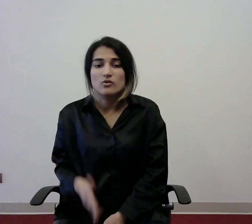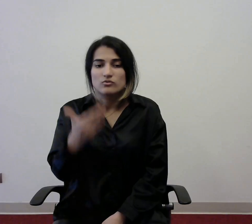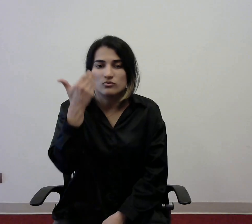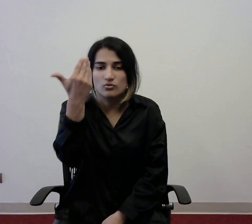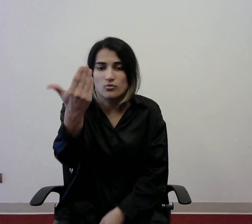siz